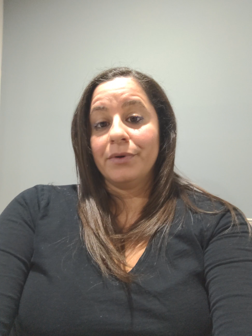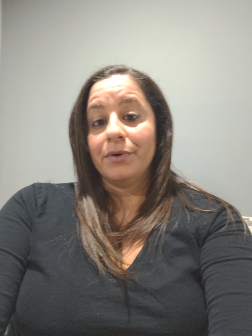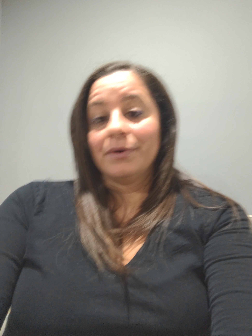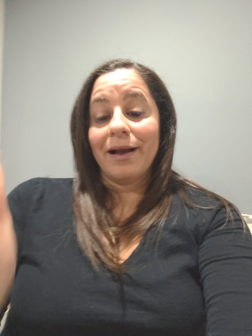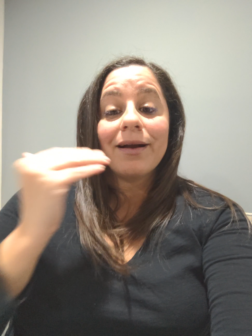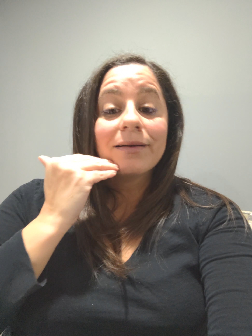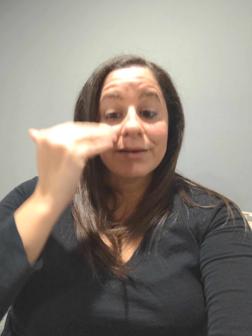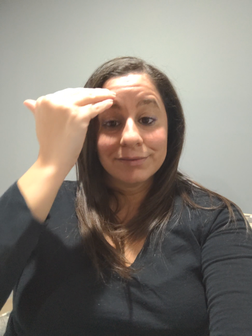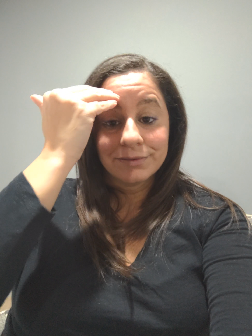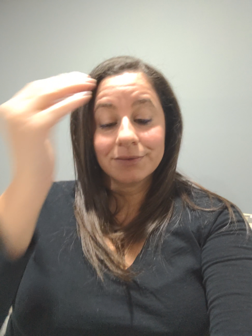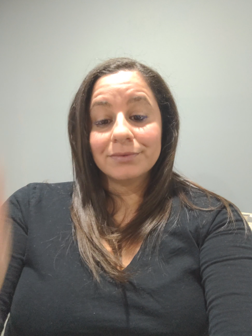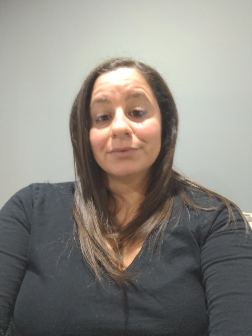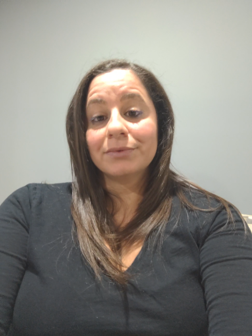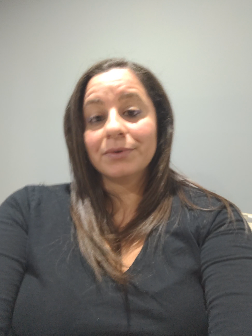head